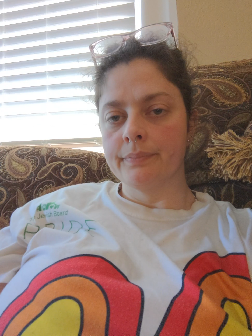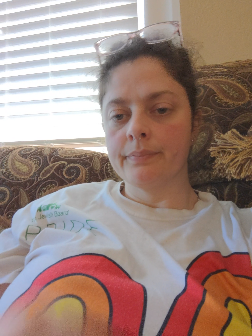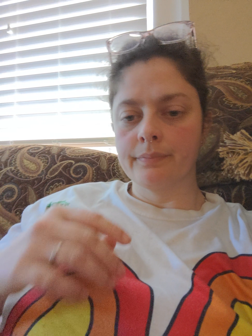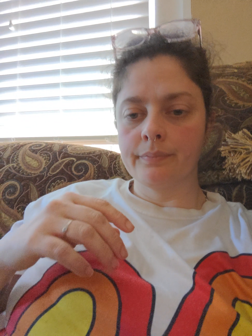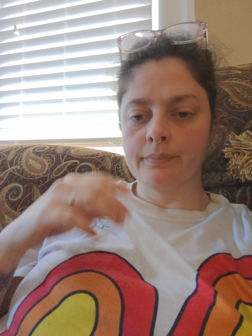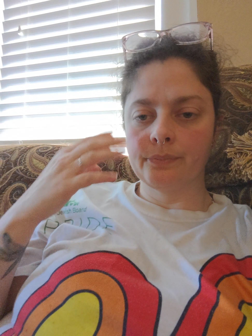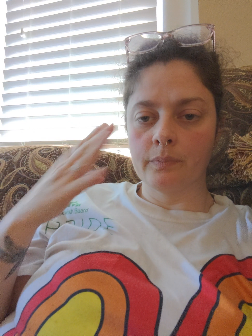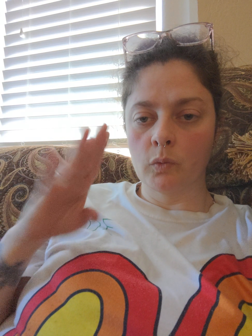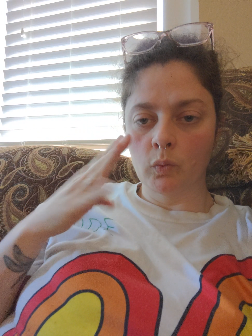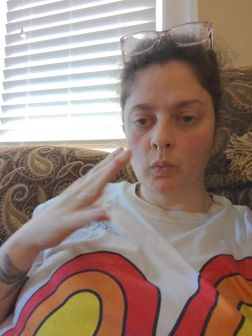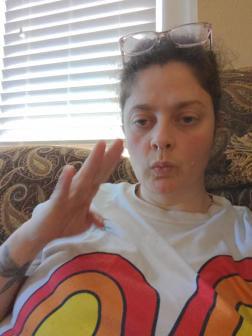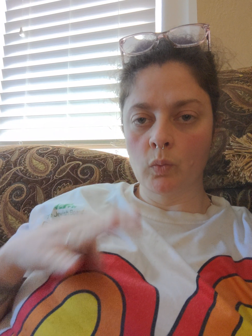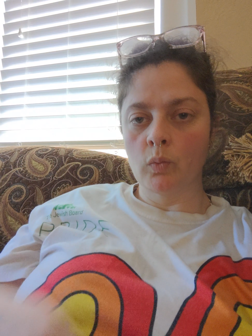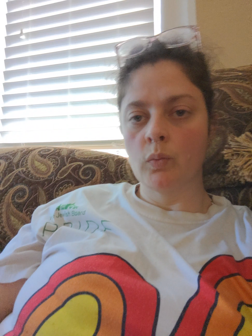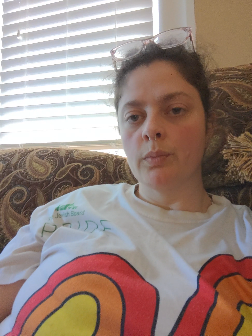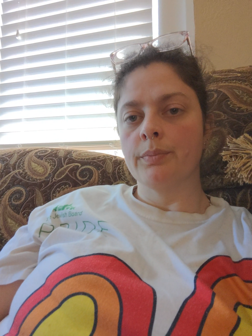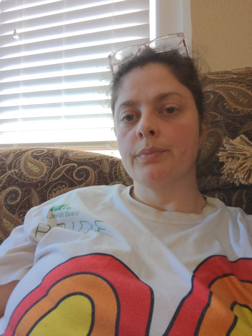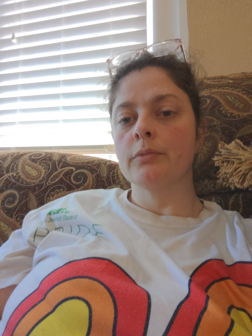blue